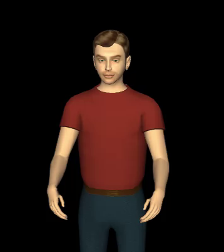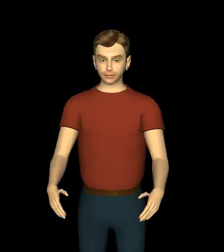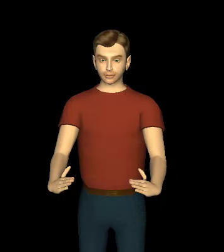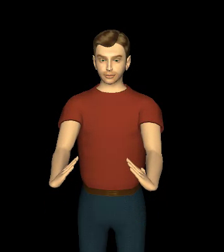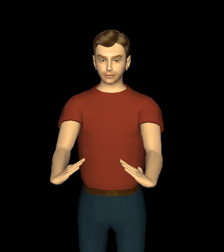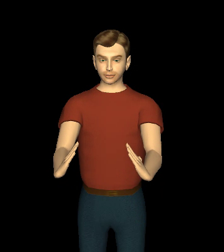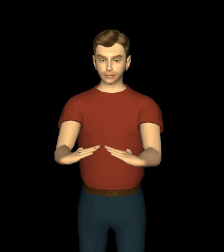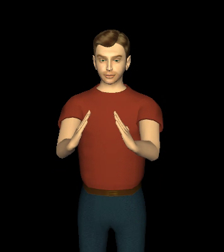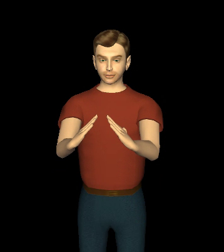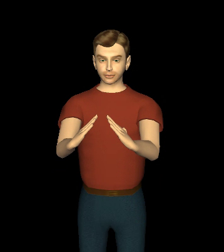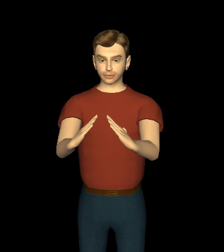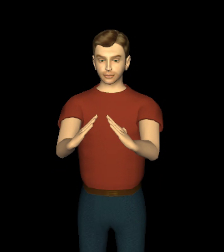جبل